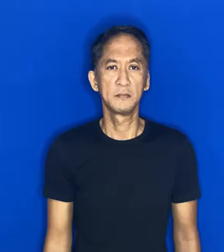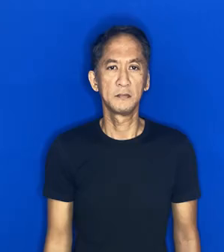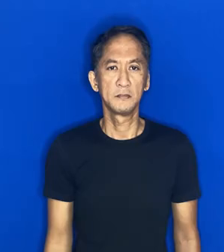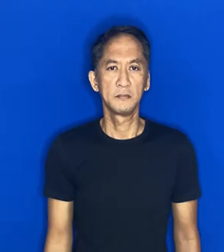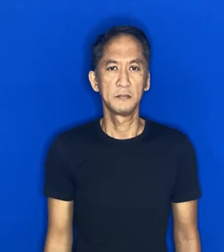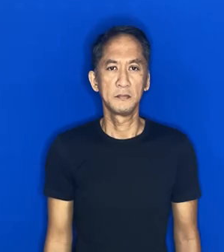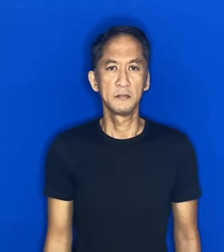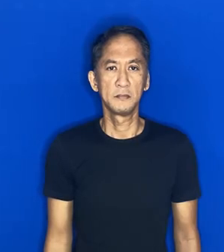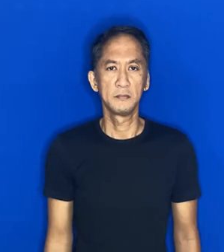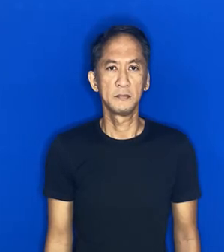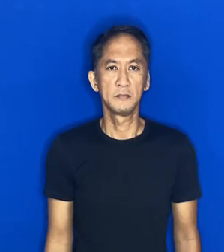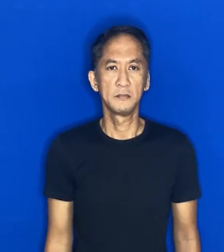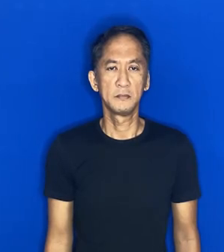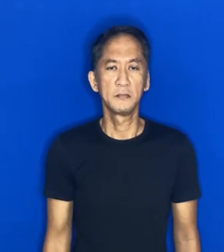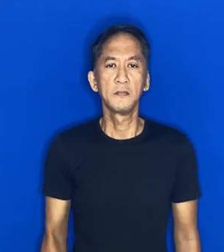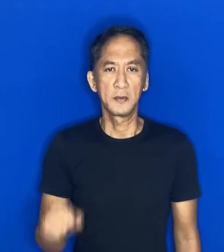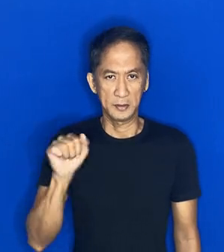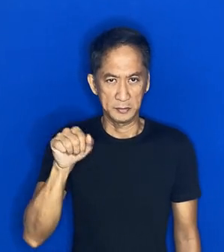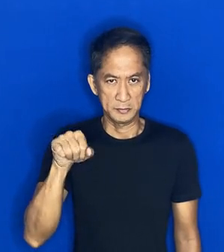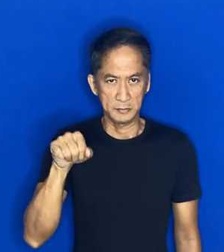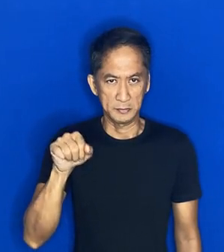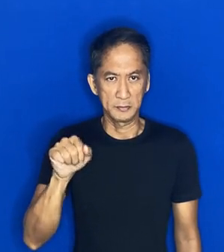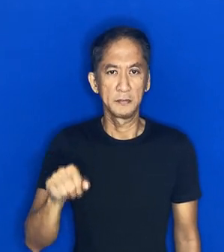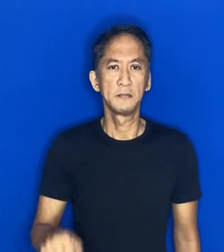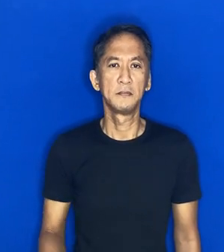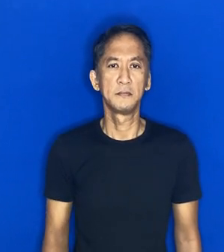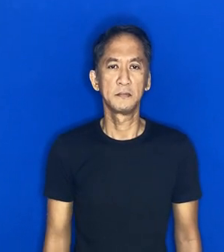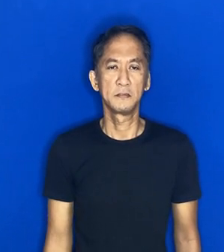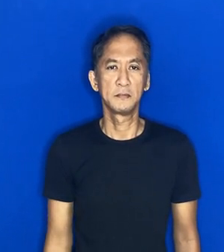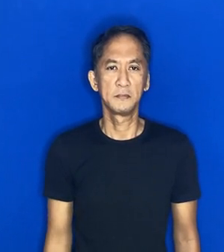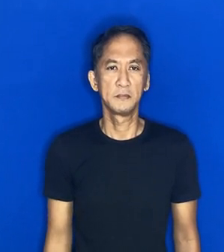yes